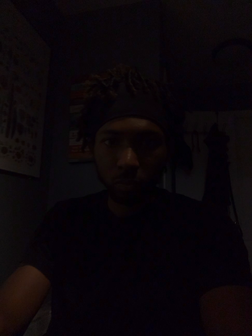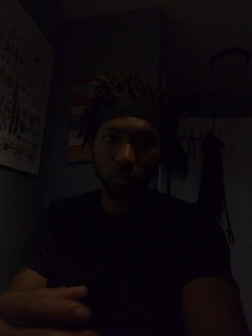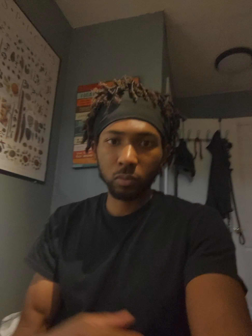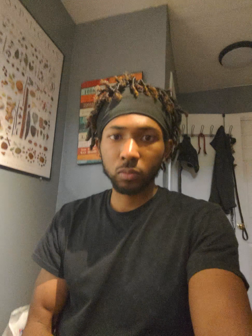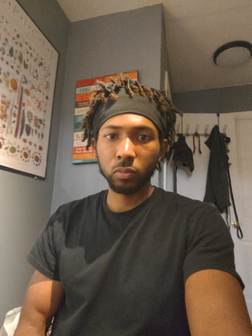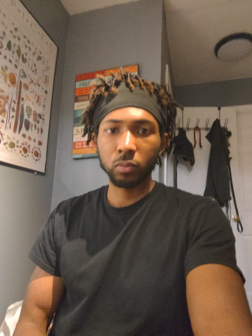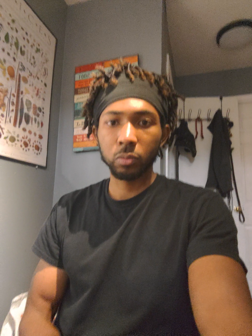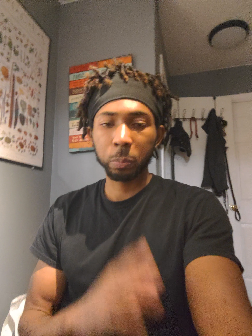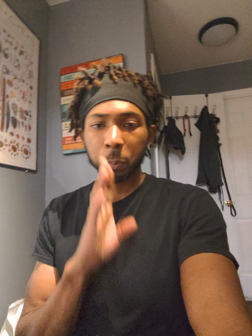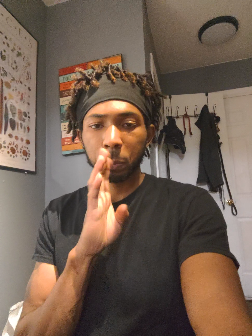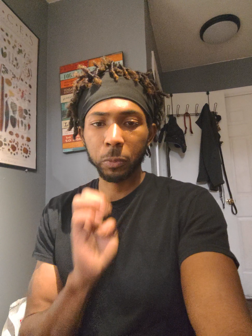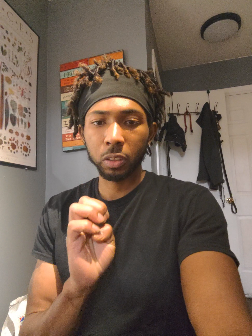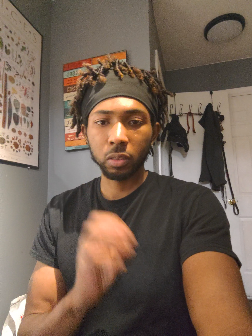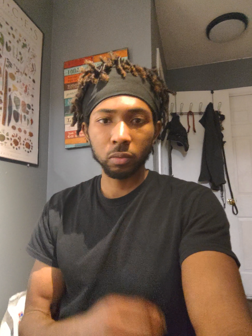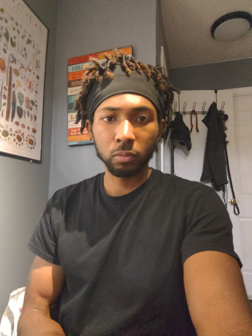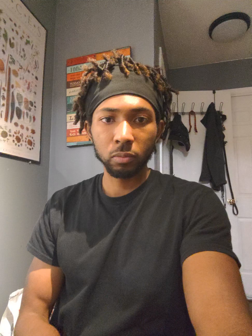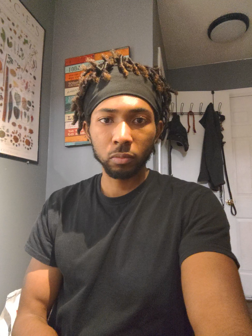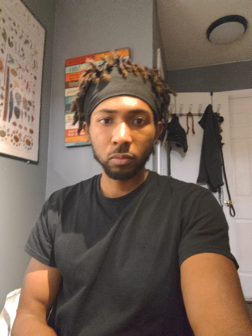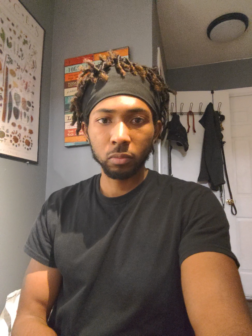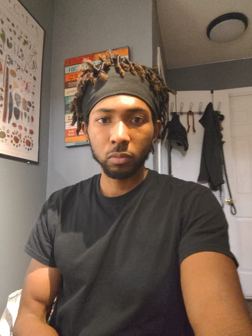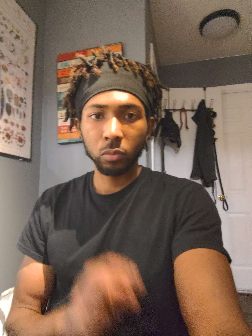be